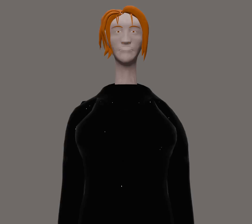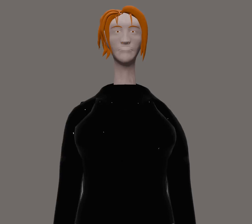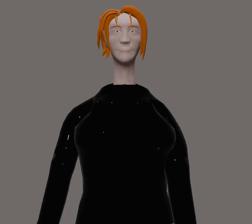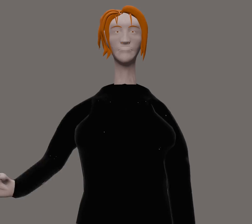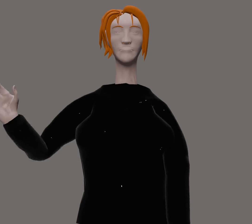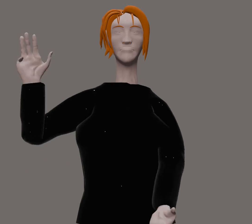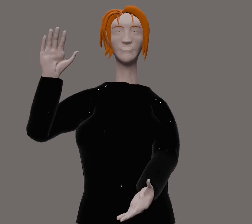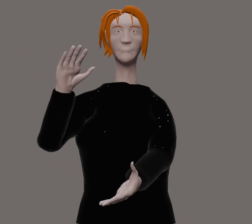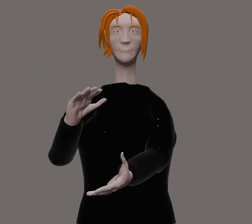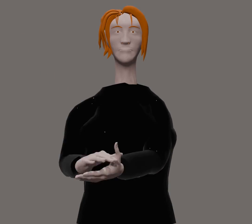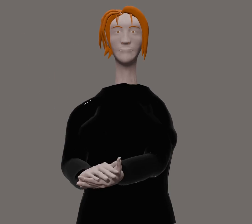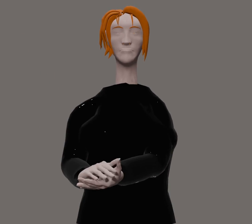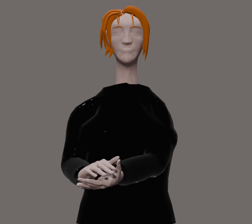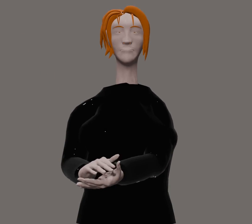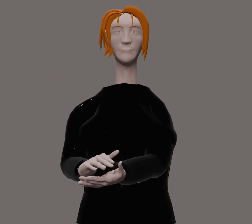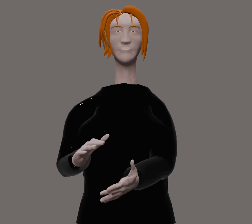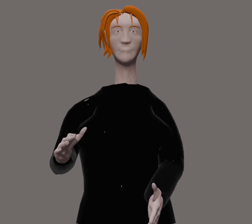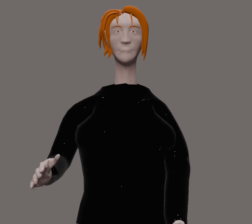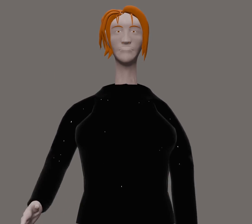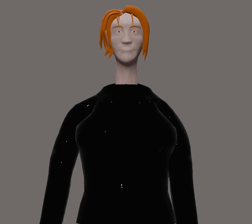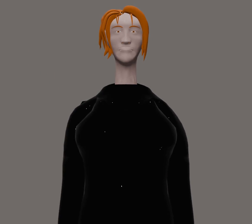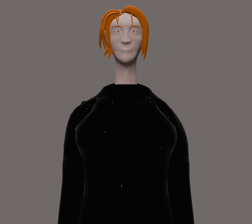Better Half